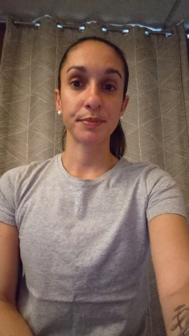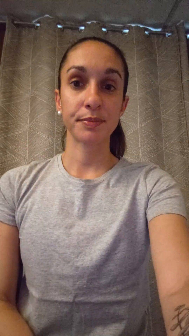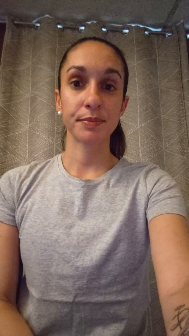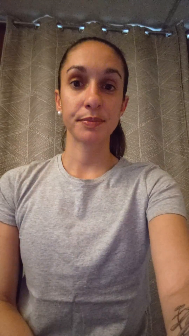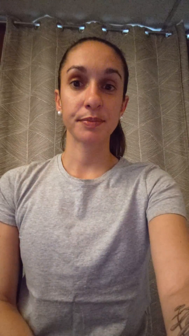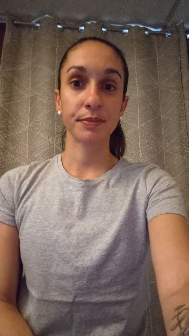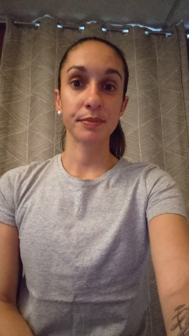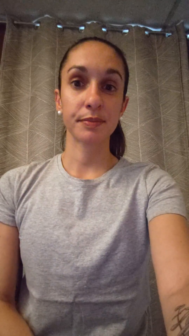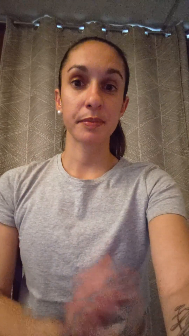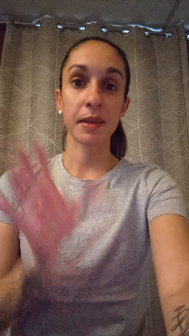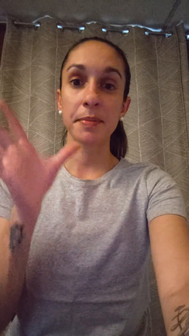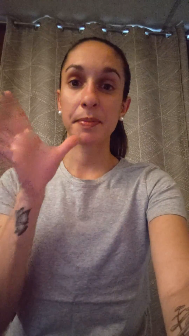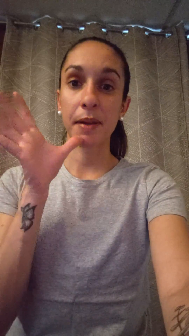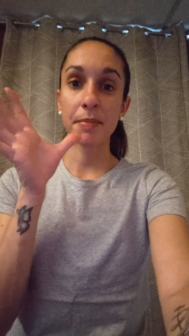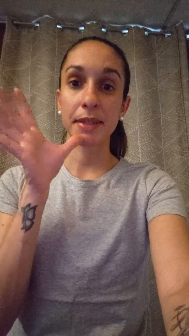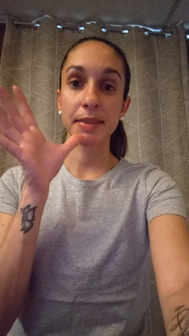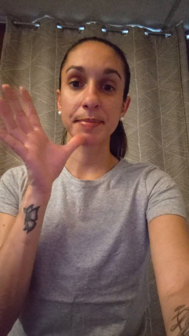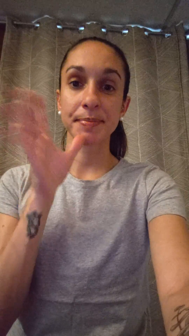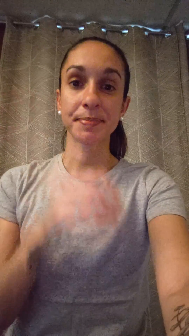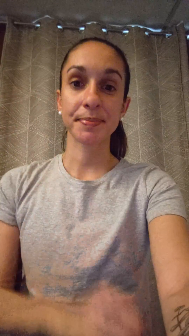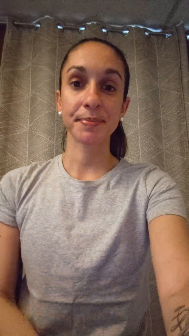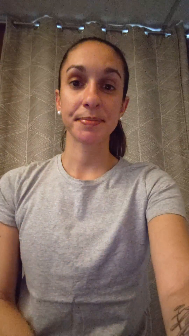mommy